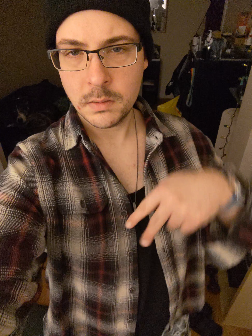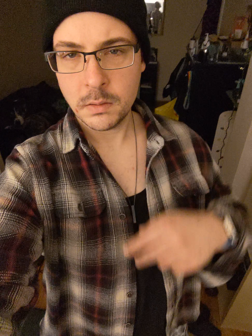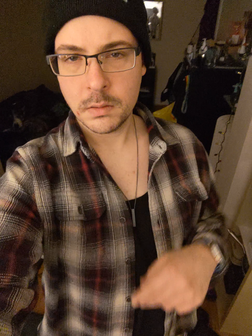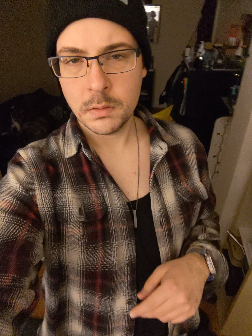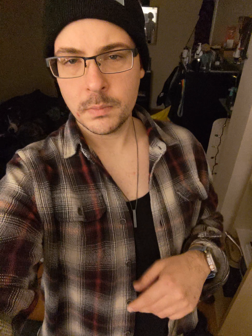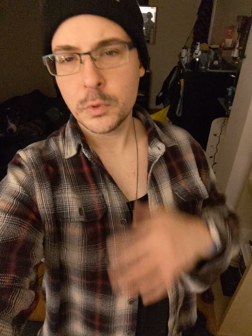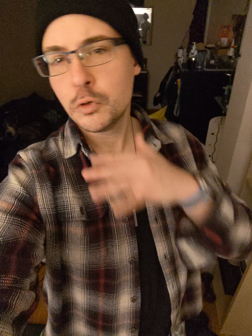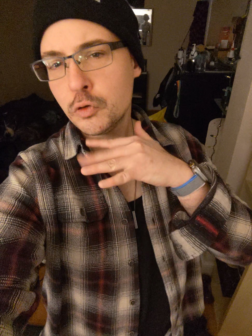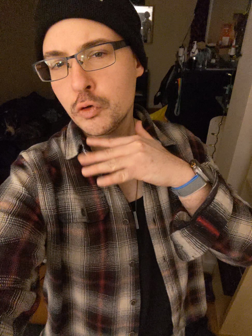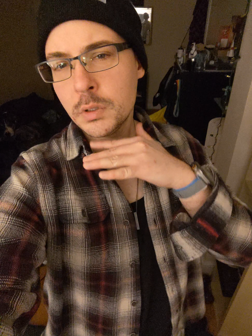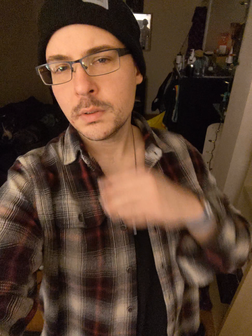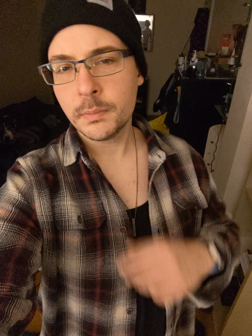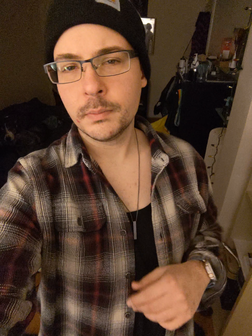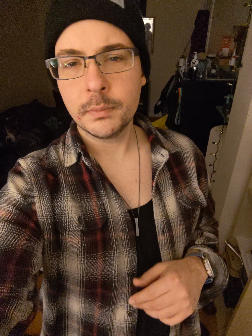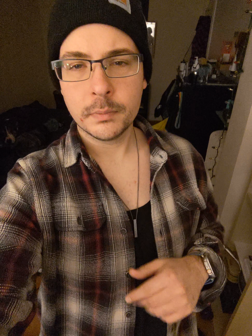dirty